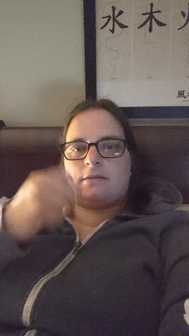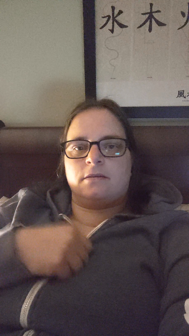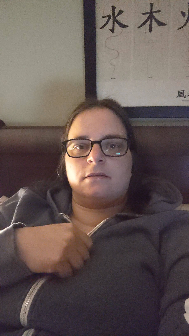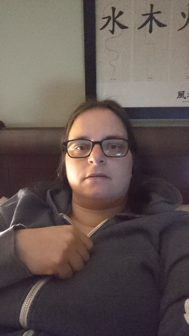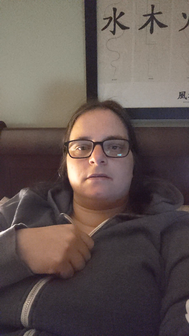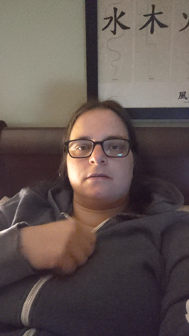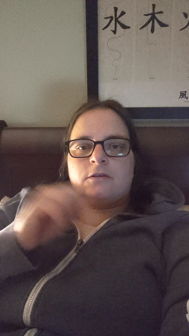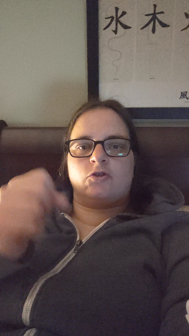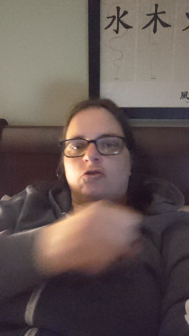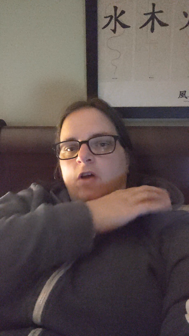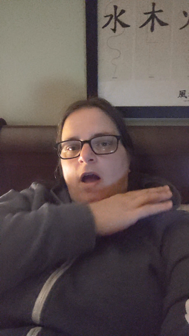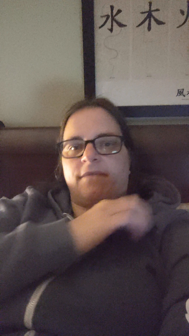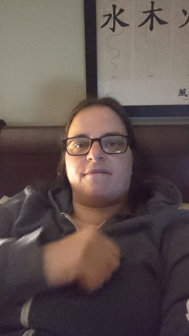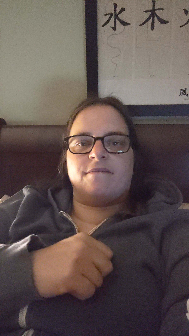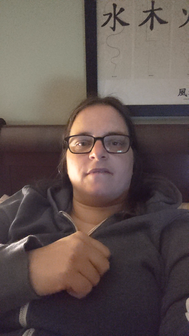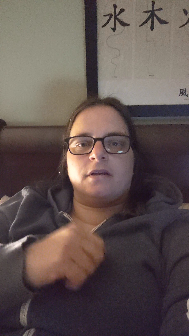scarf